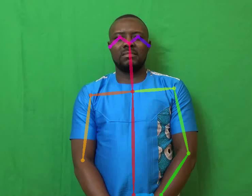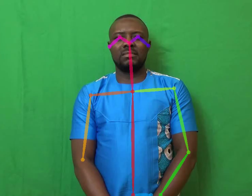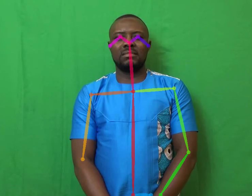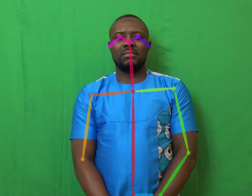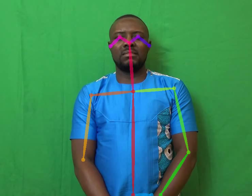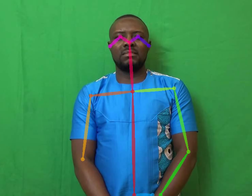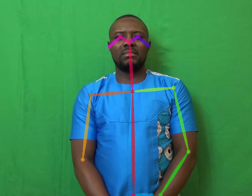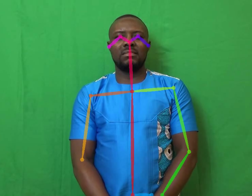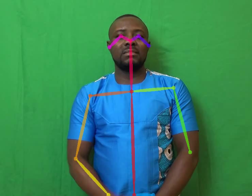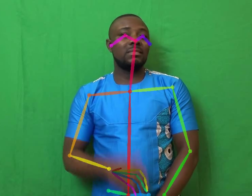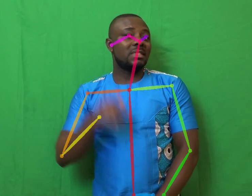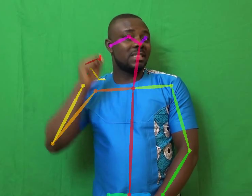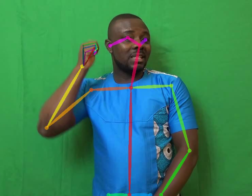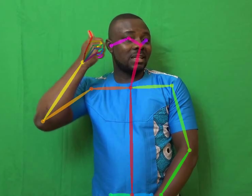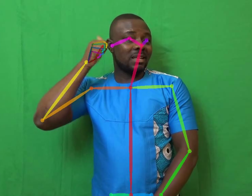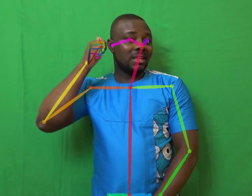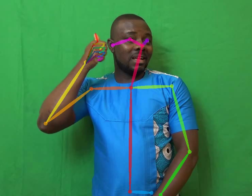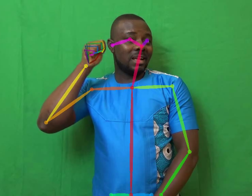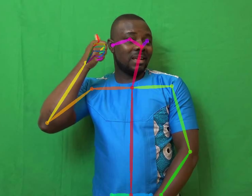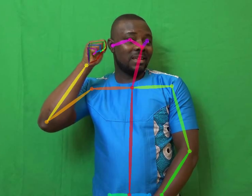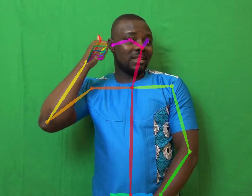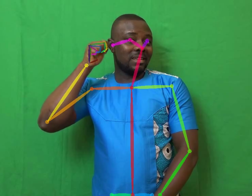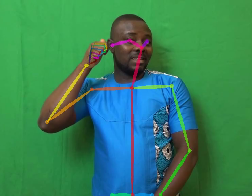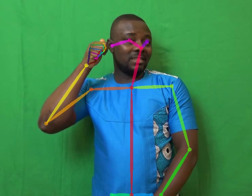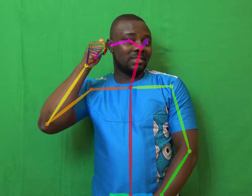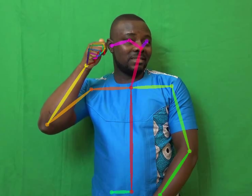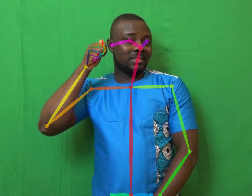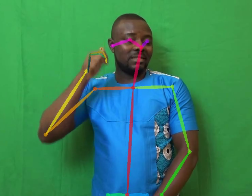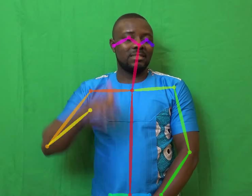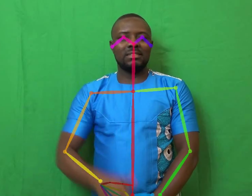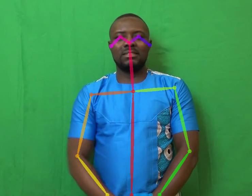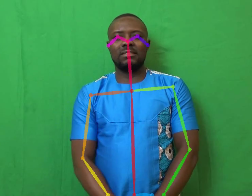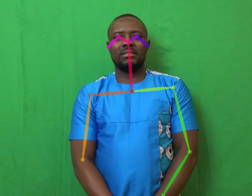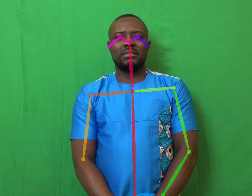aunt